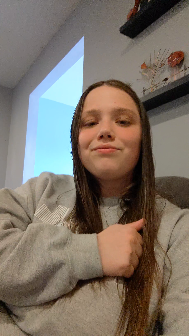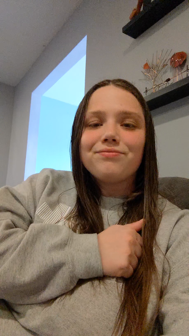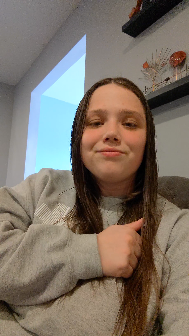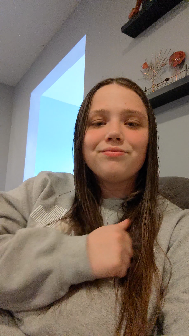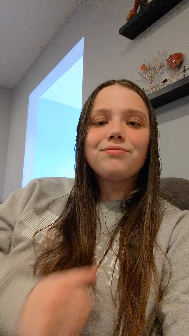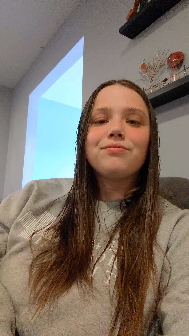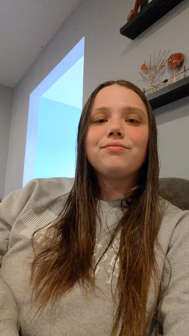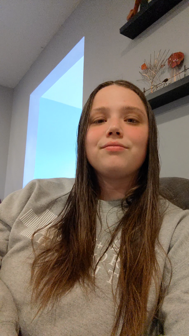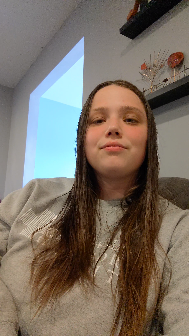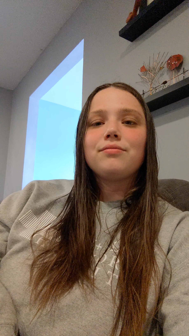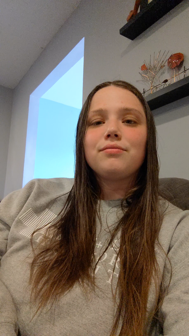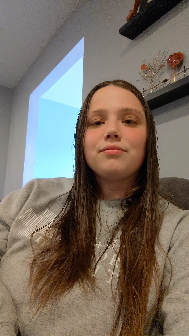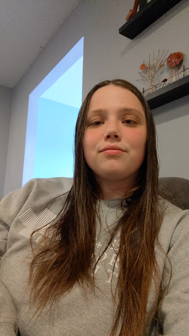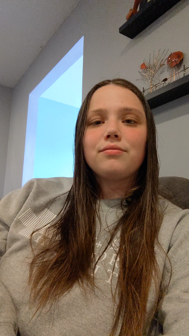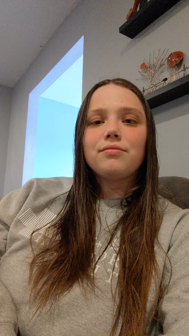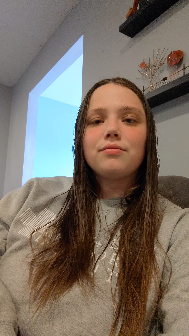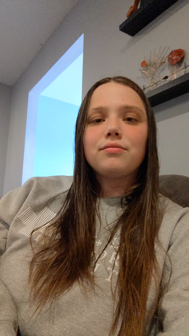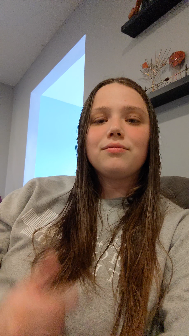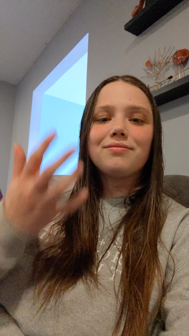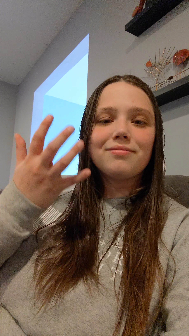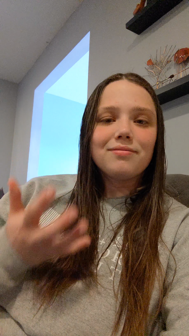heavy